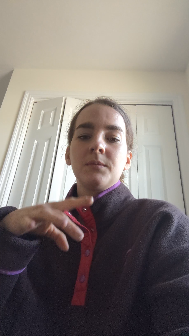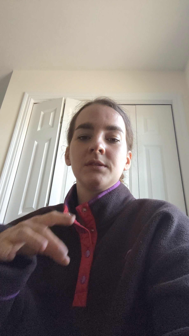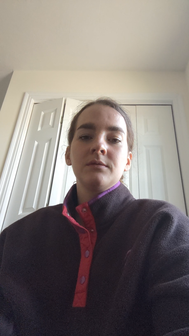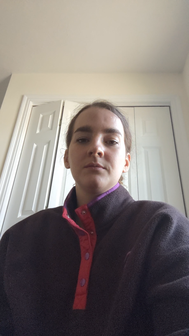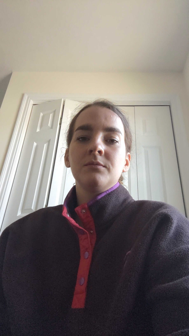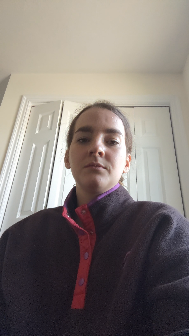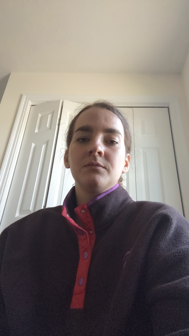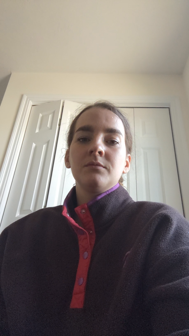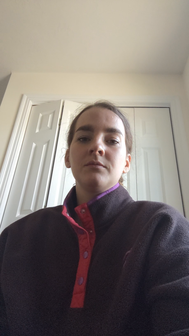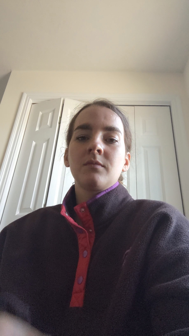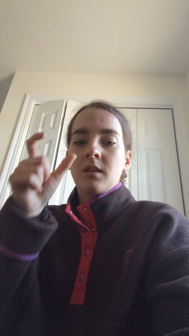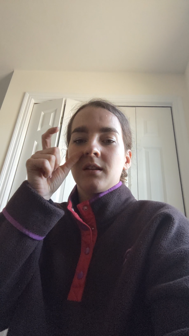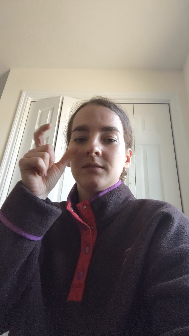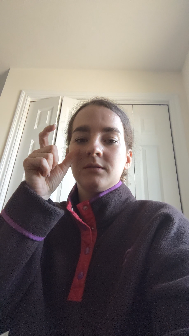glasses